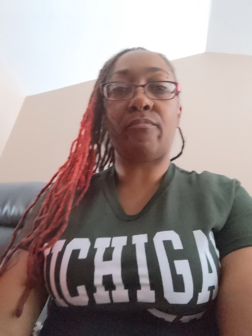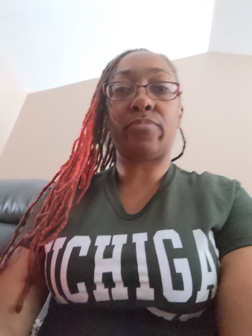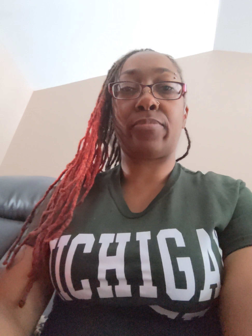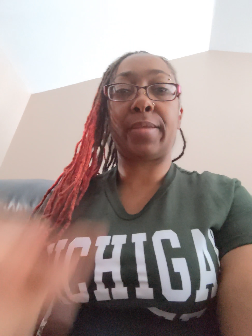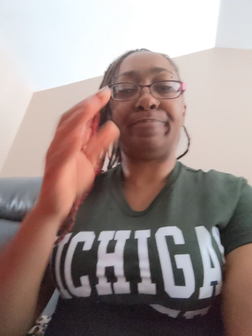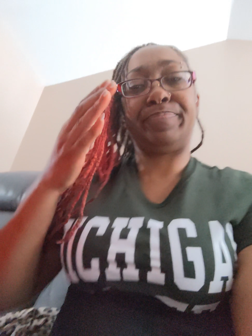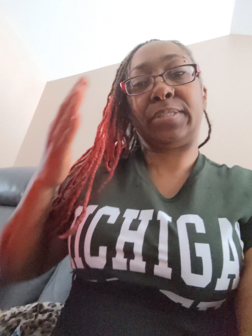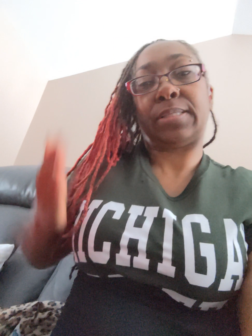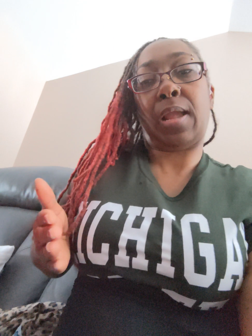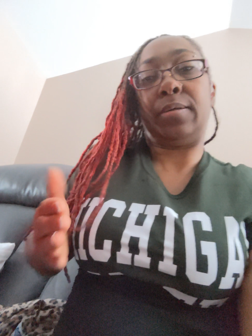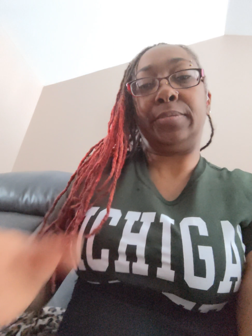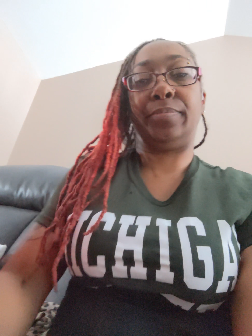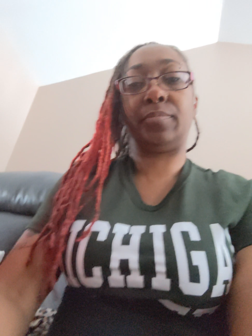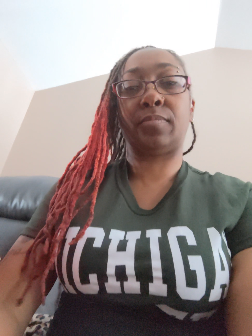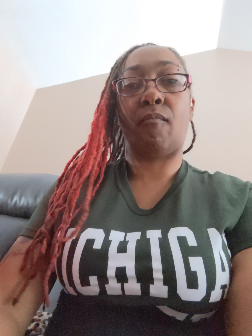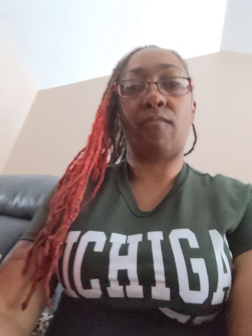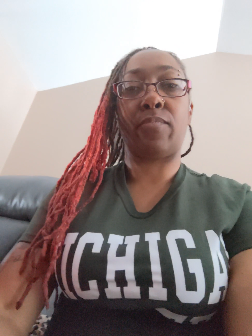beside